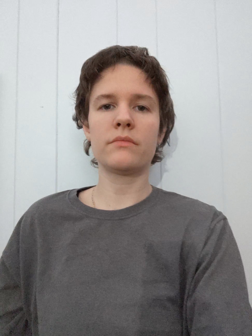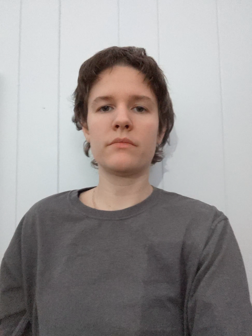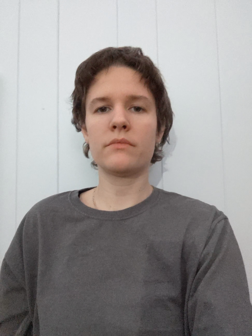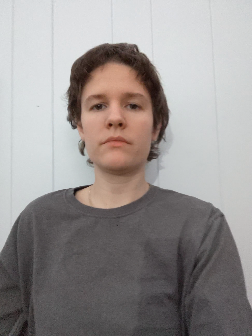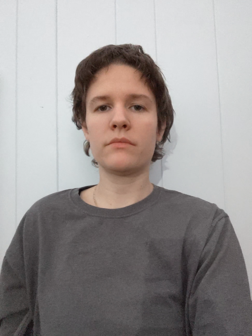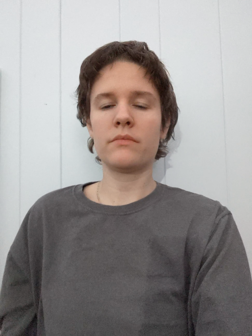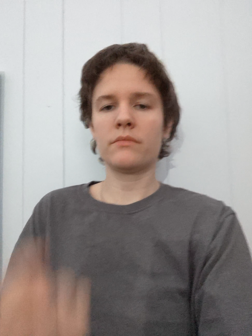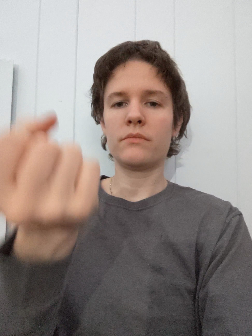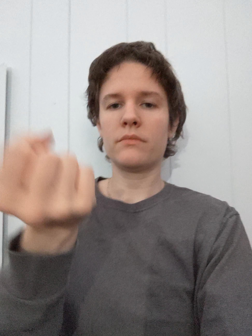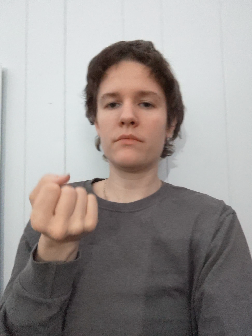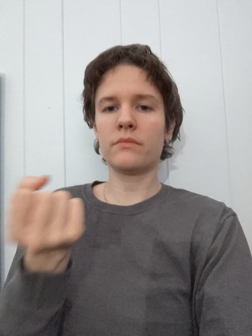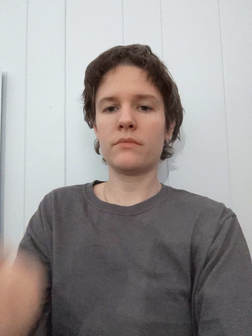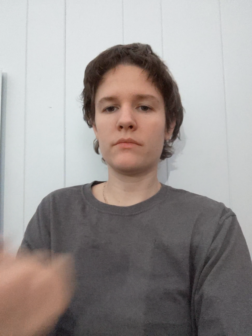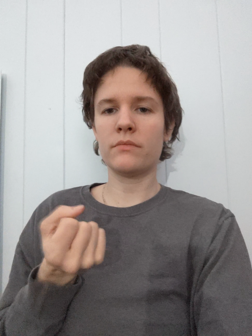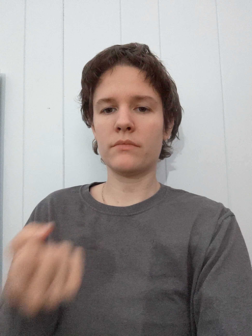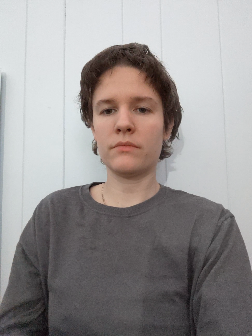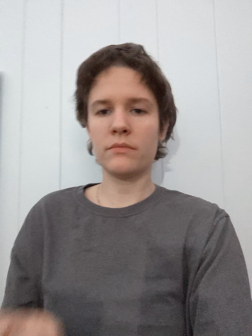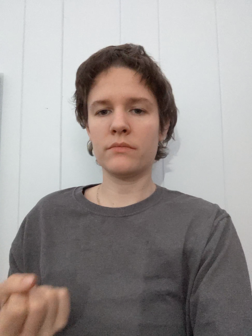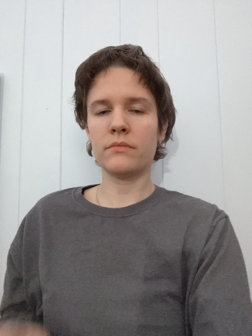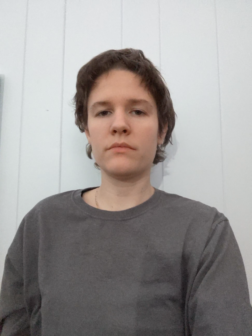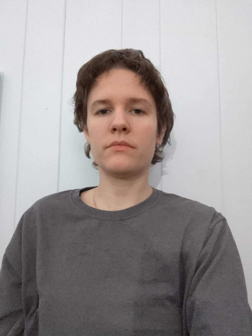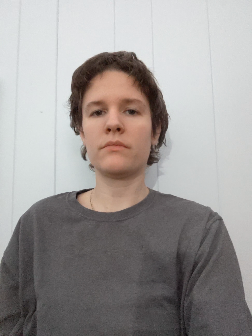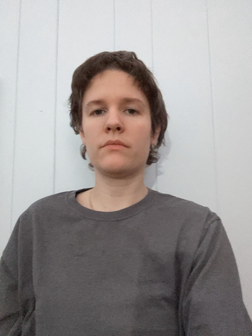drawer